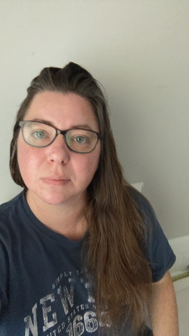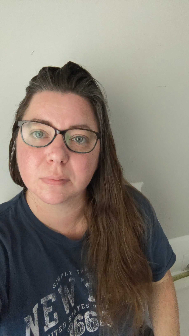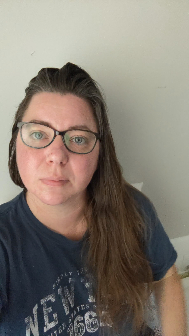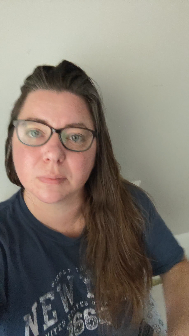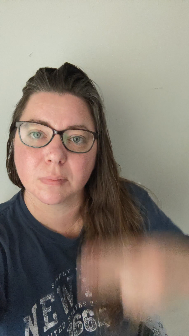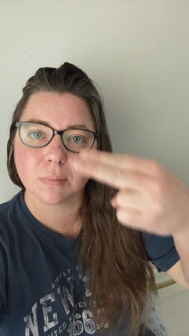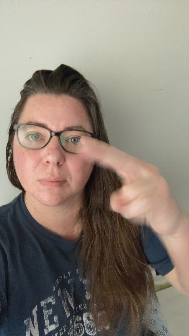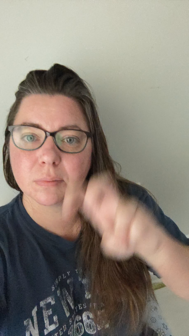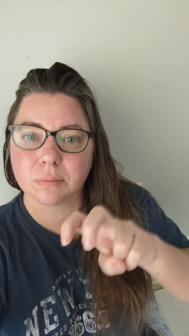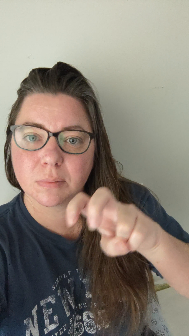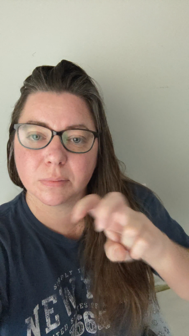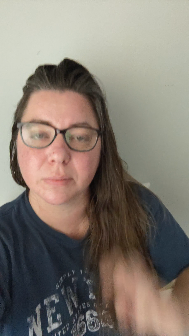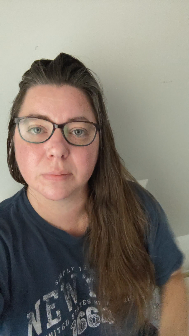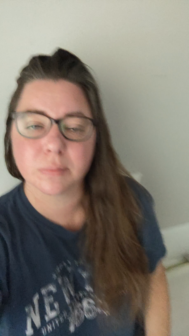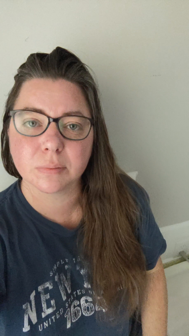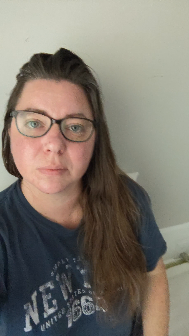high chair